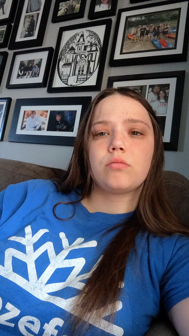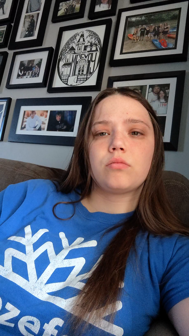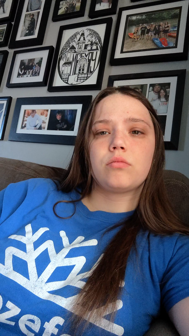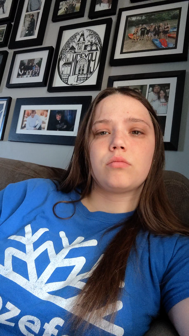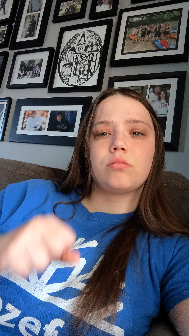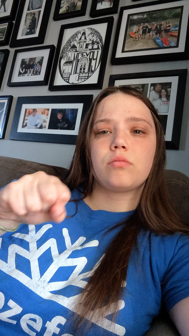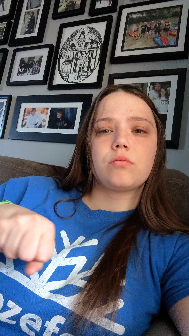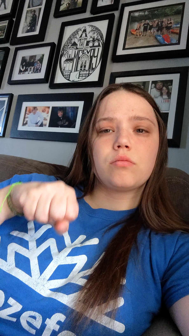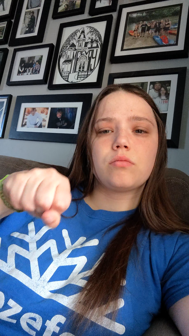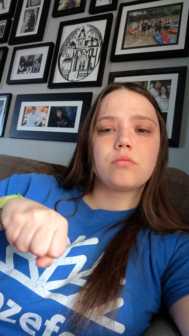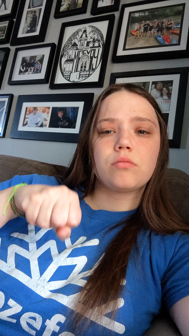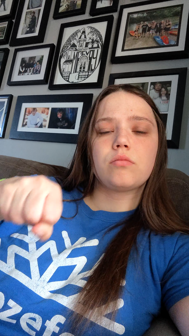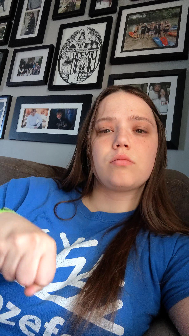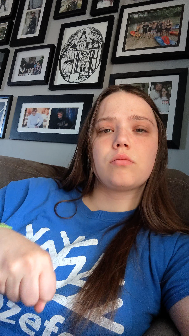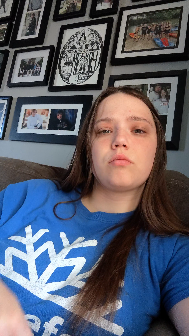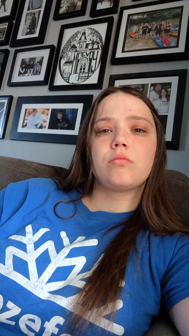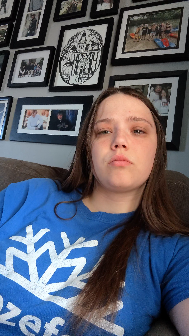bicycle